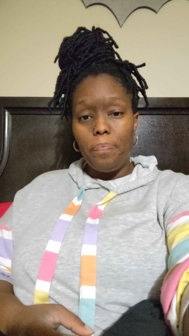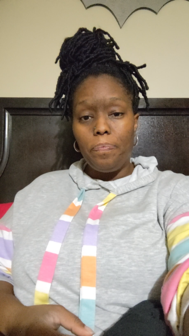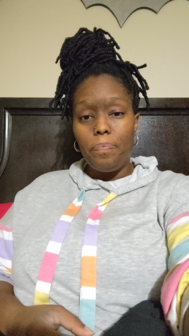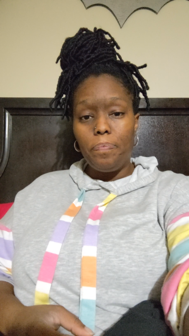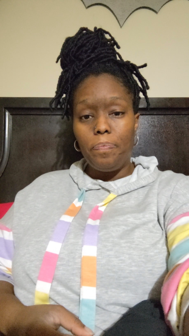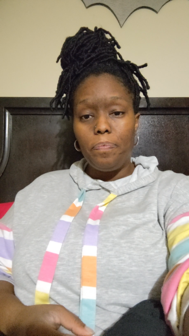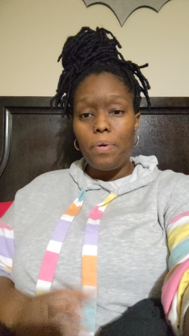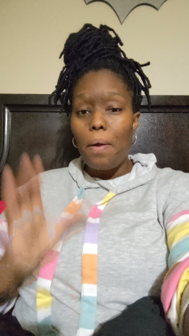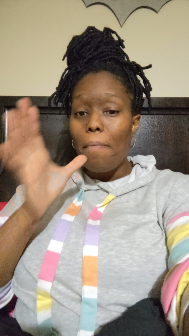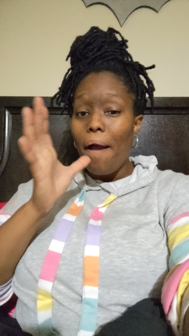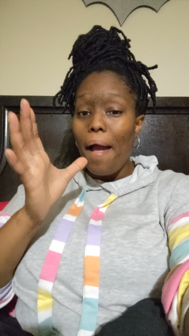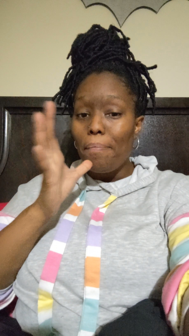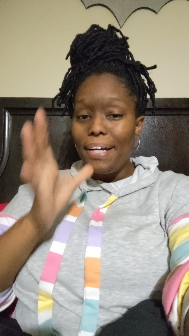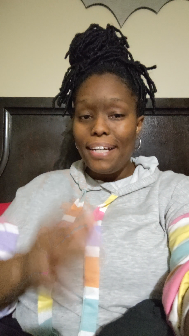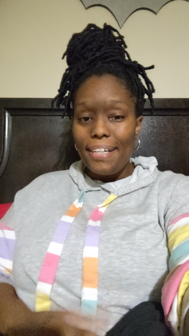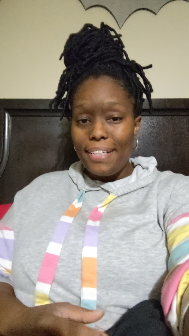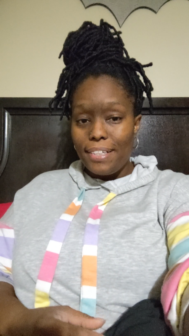mommy